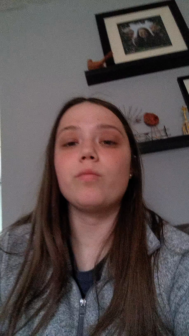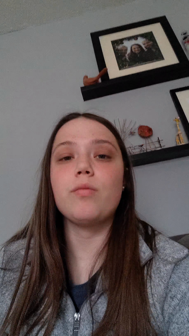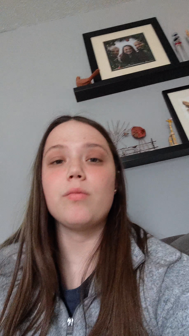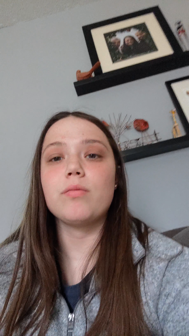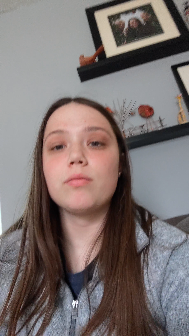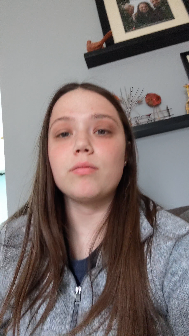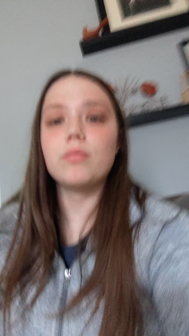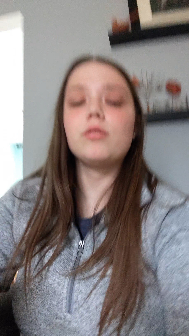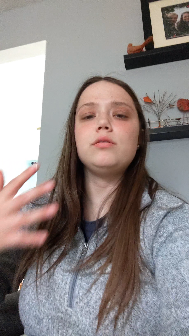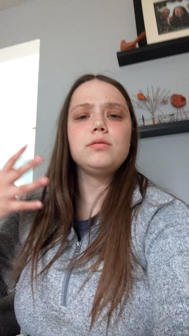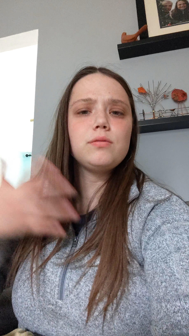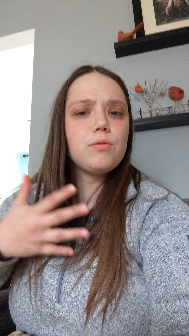scared